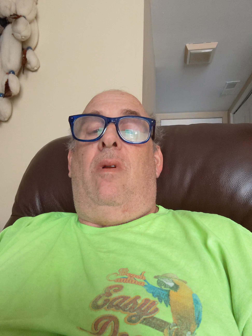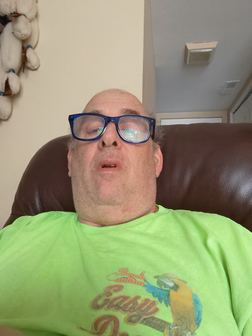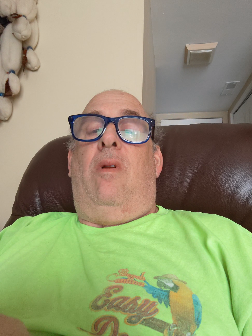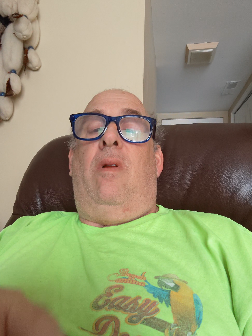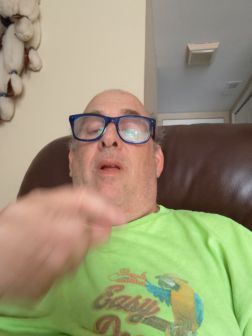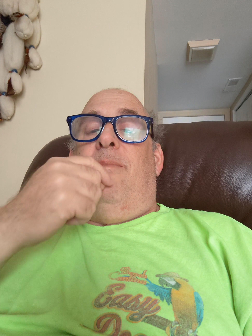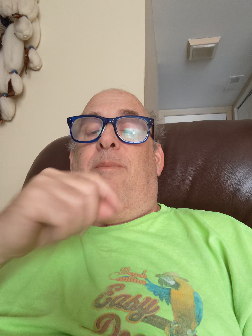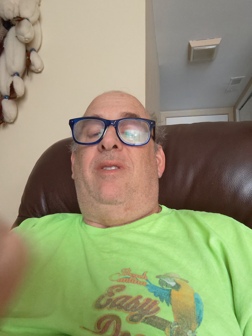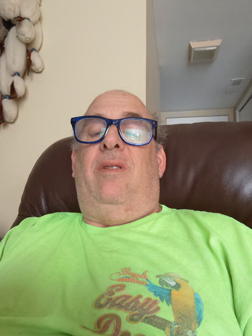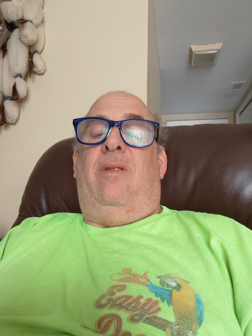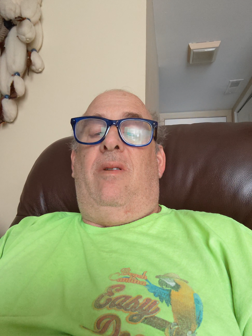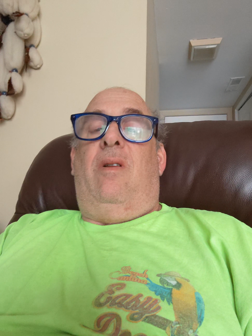pencil